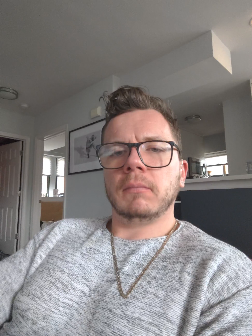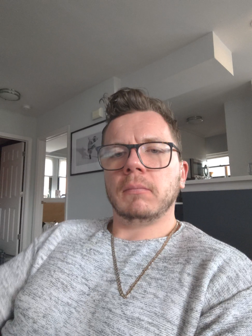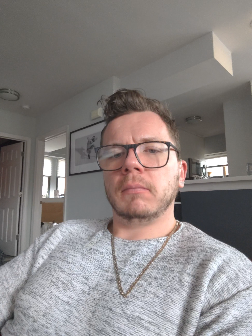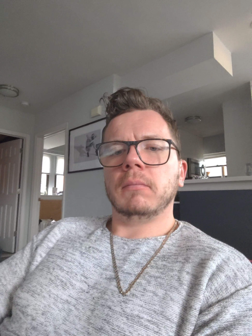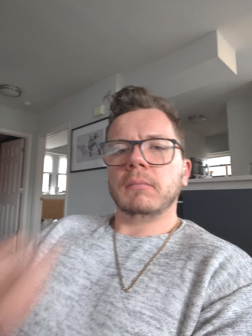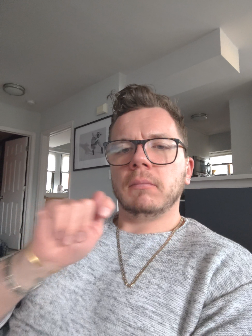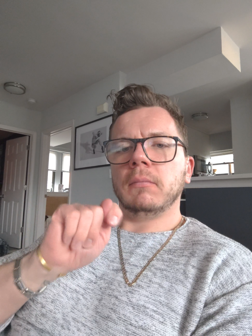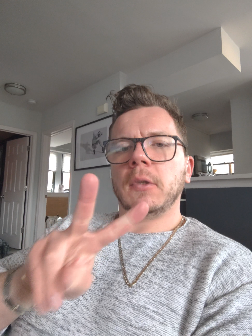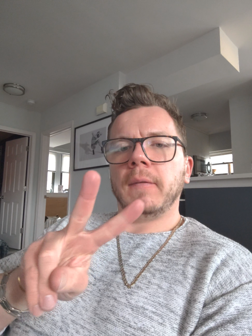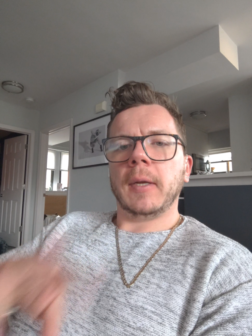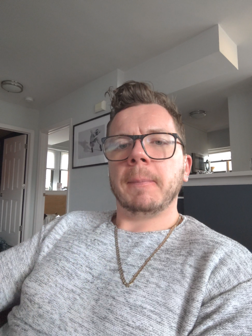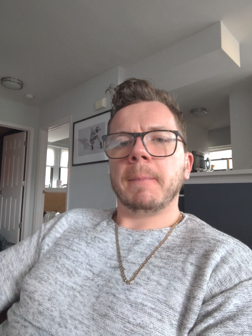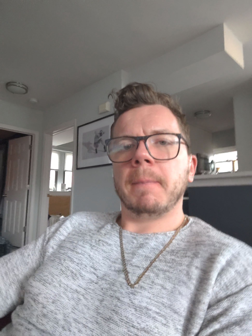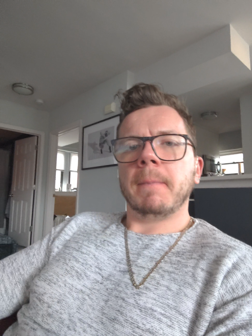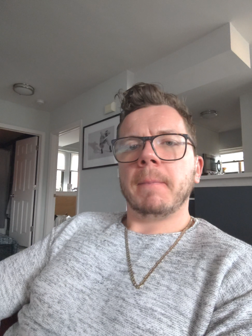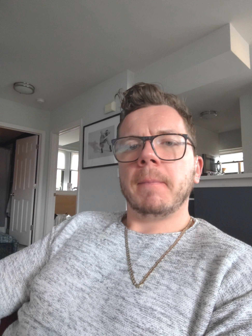TV